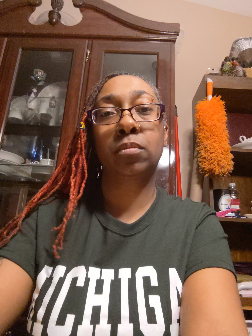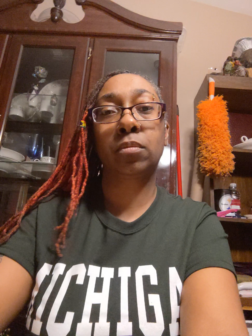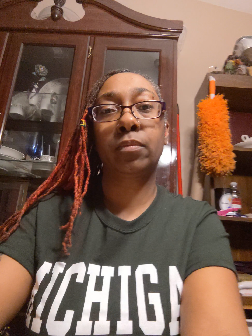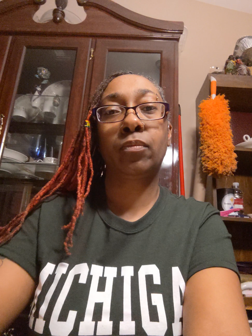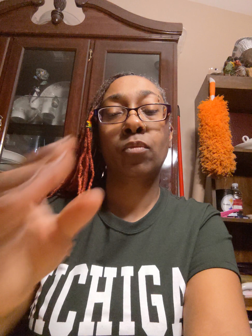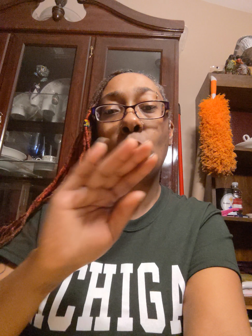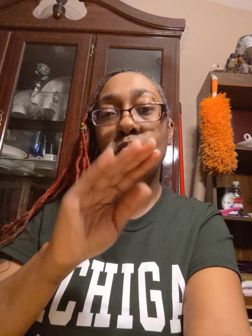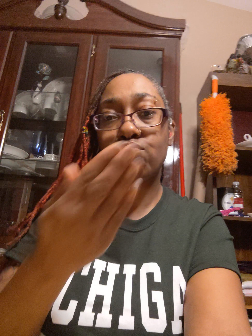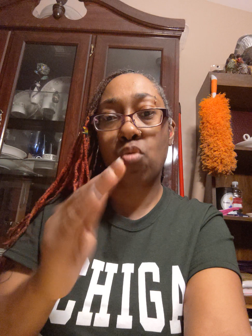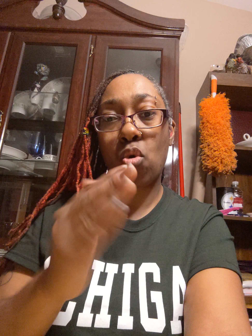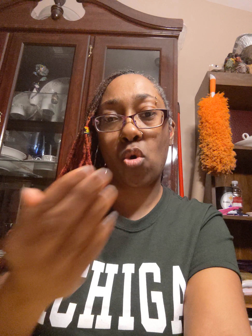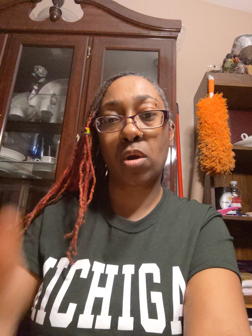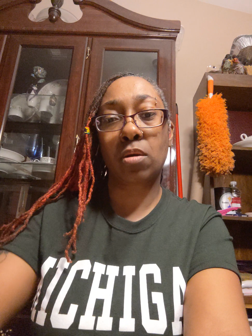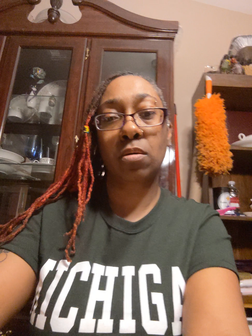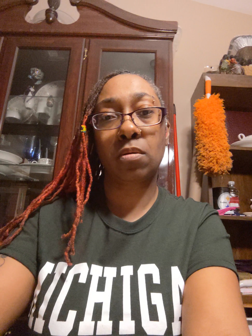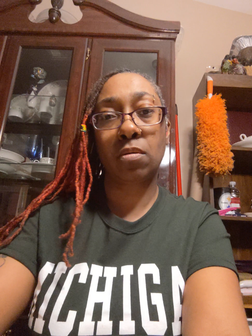book